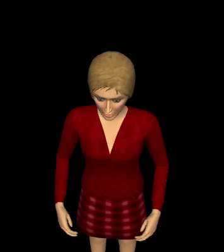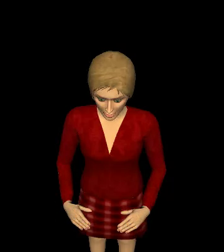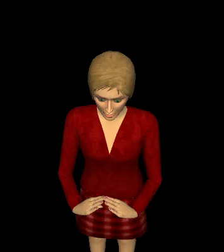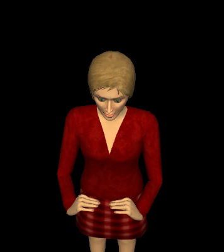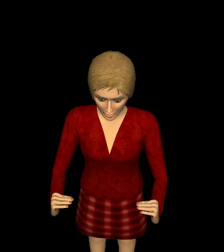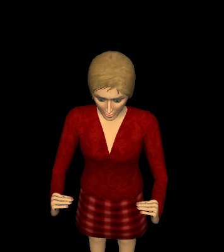هادئ